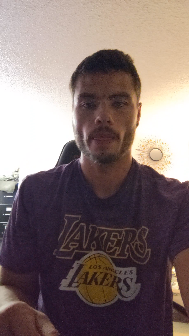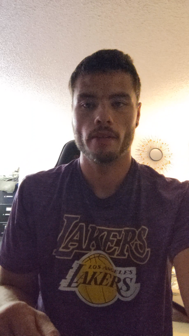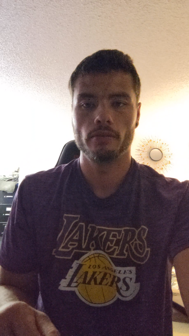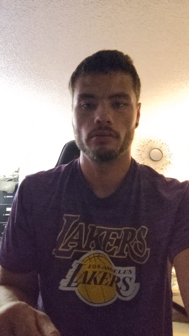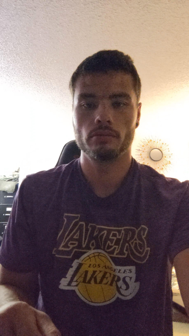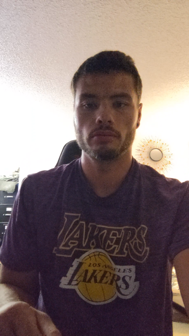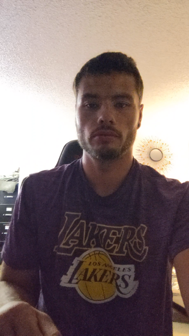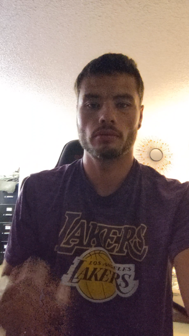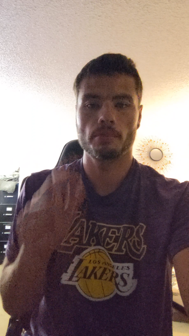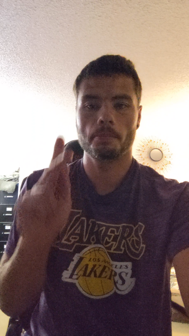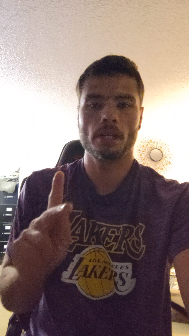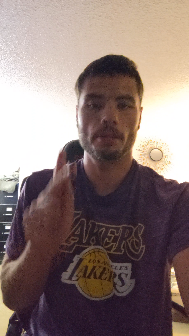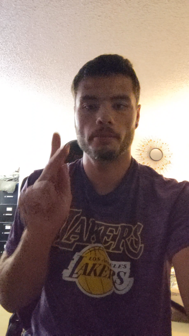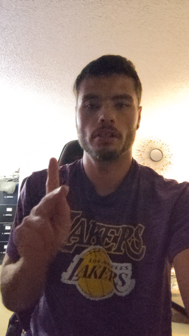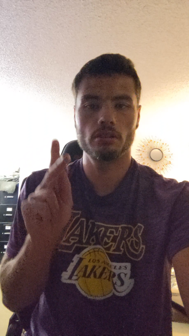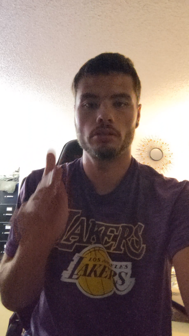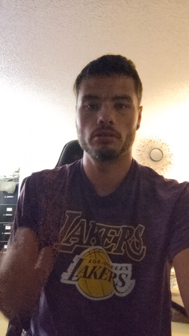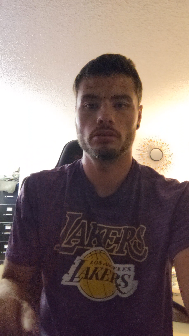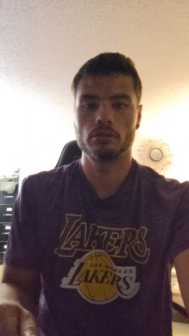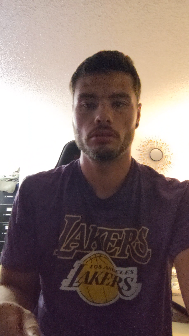people